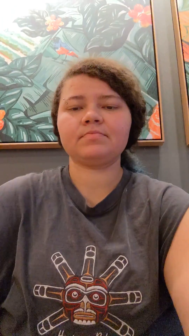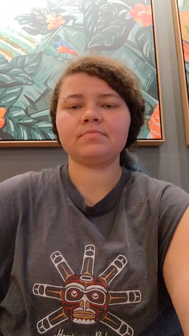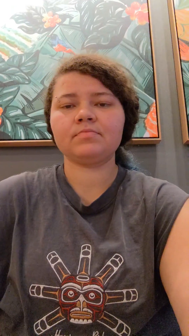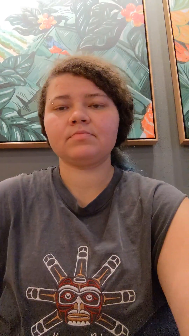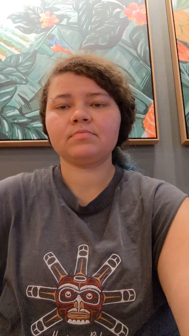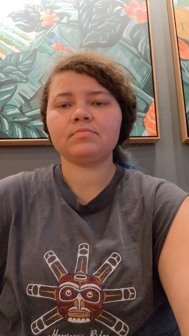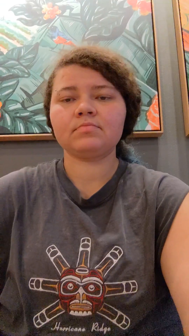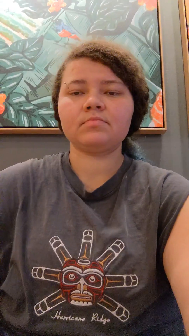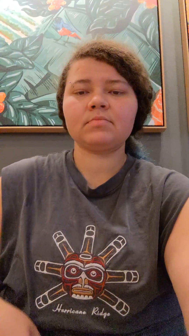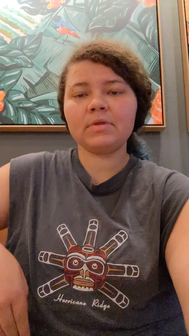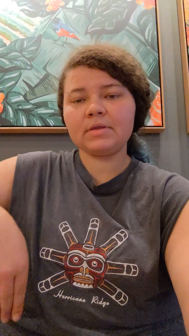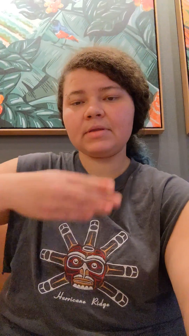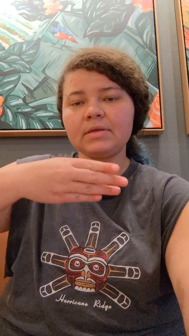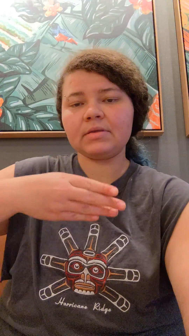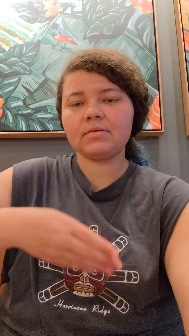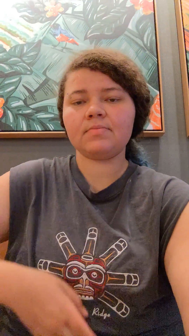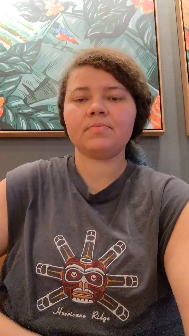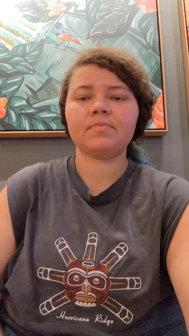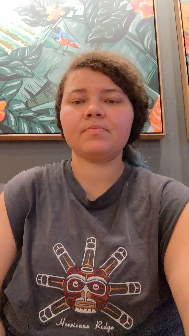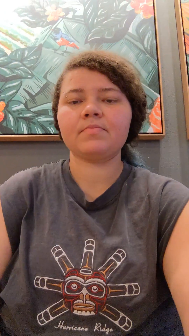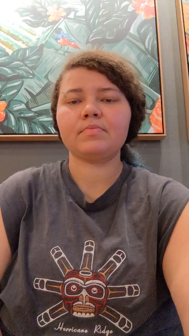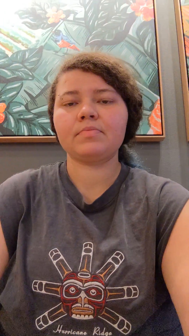kick